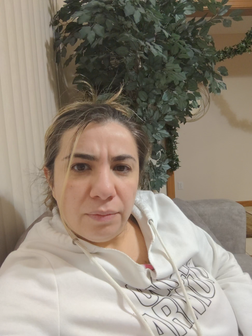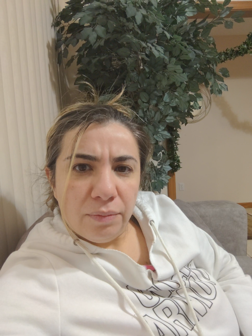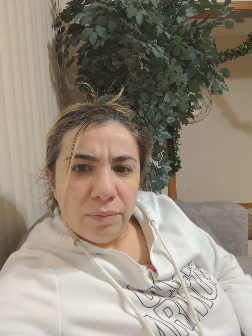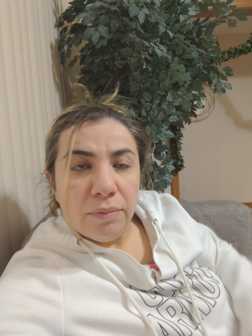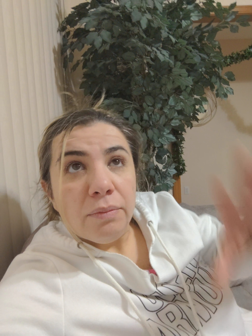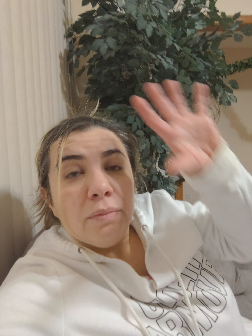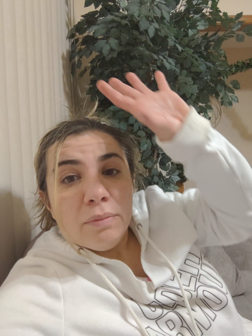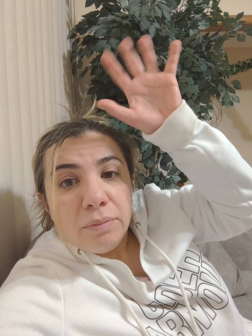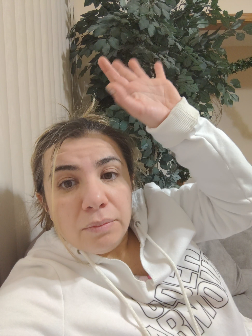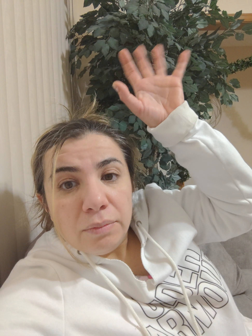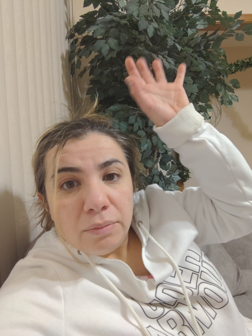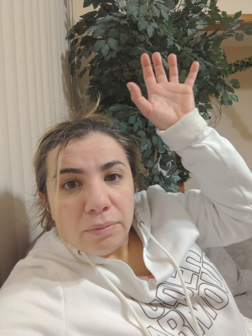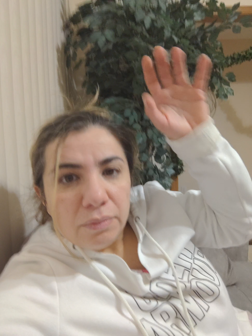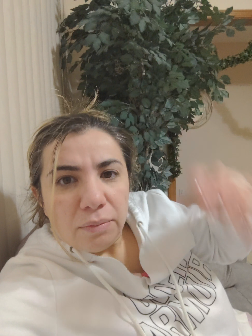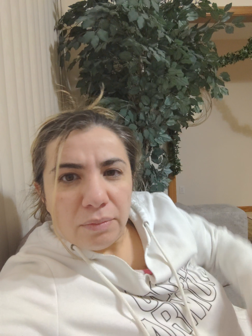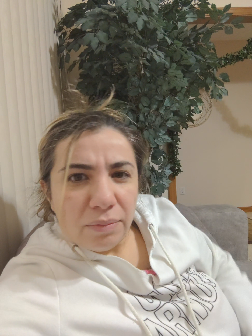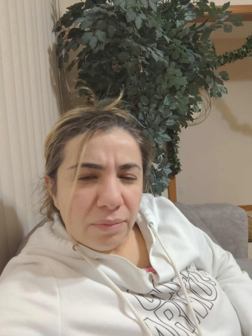cloud